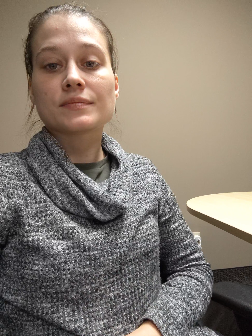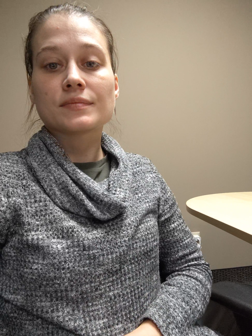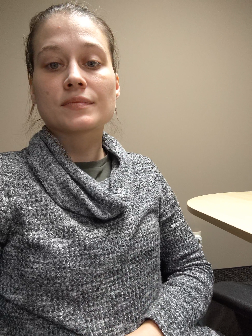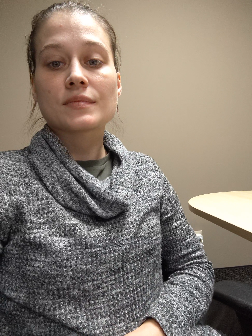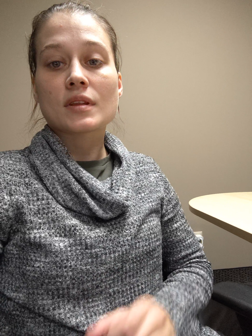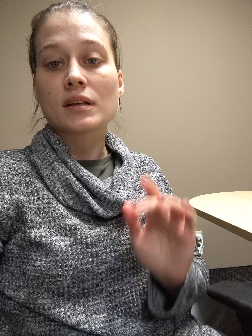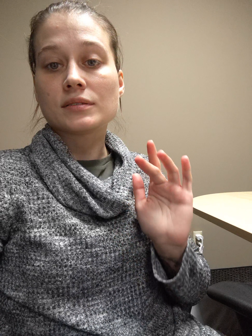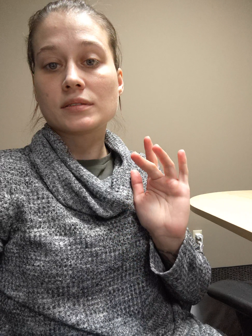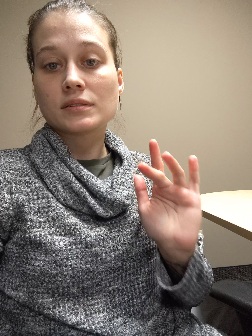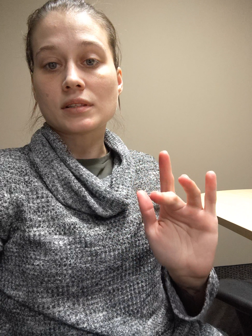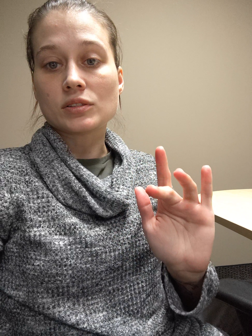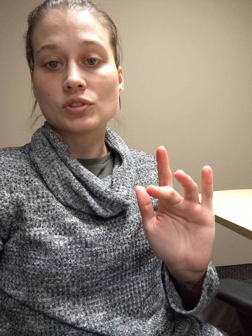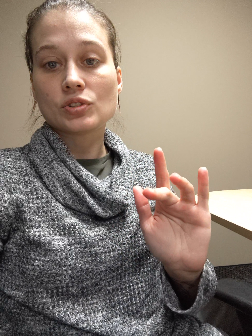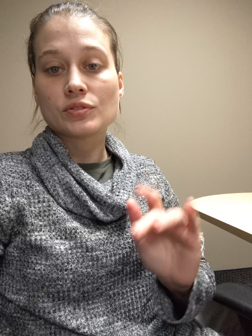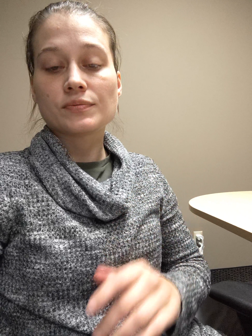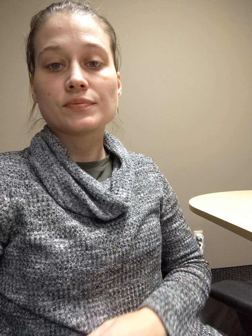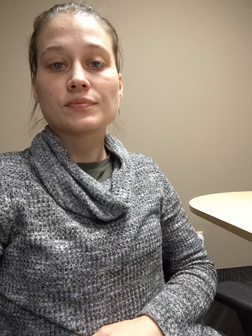touch